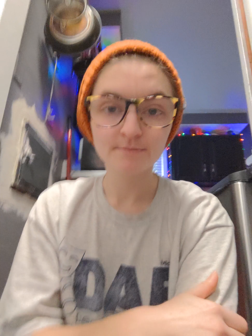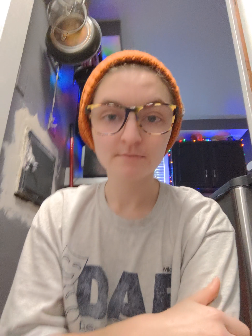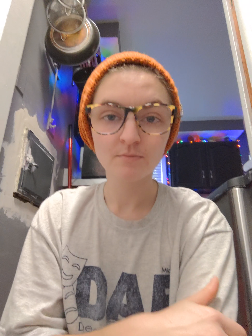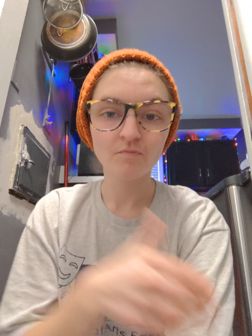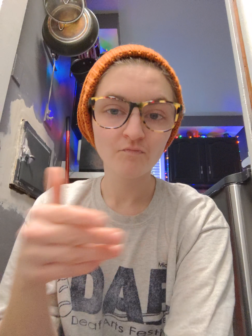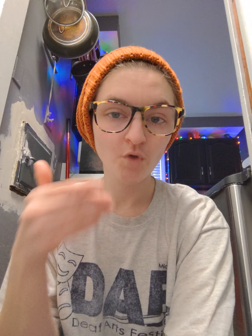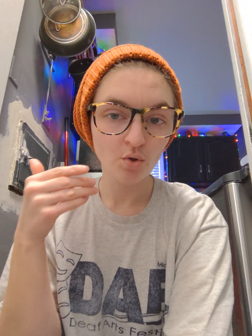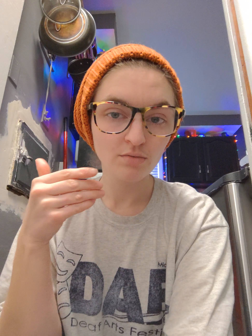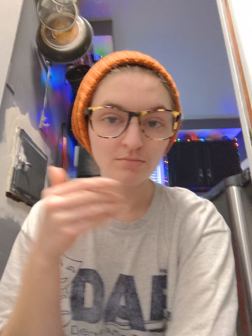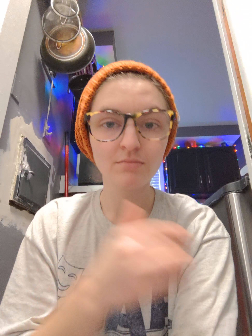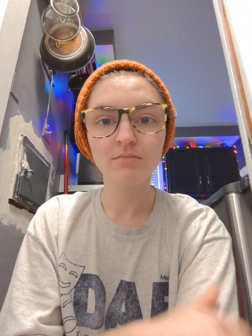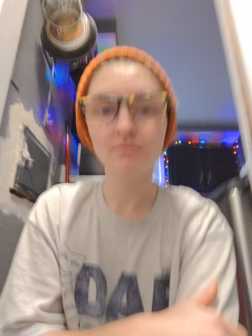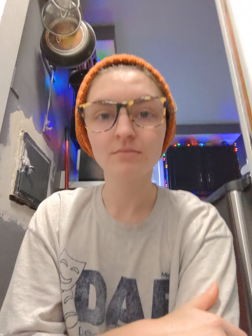before